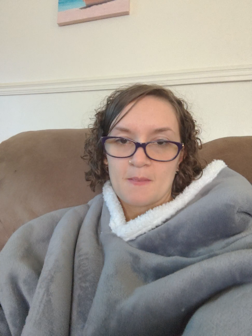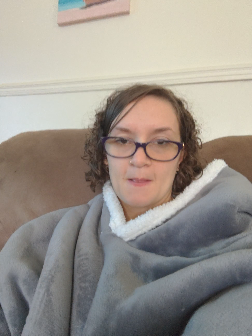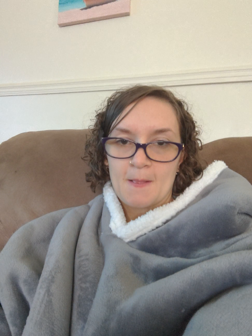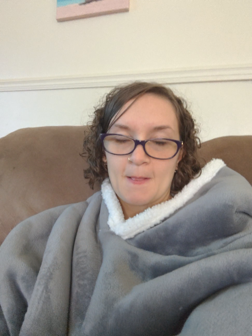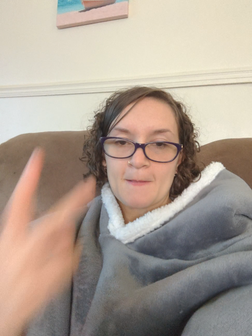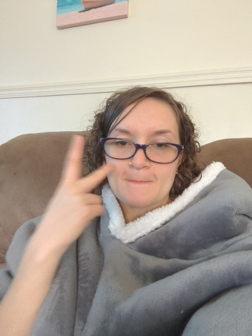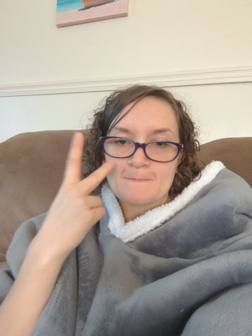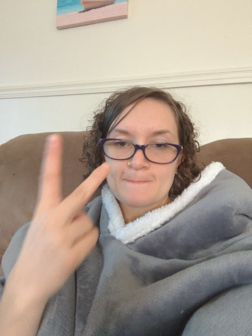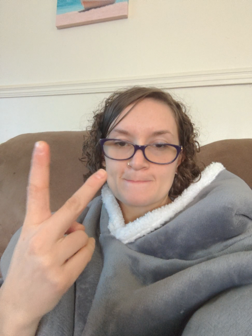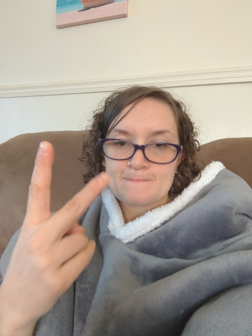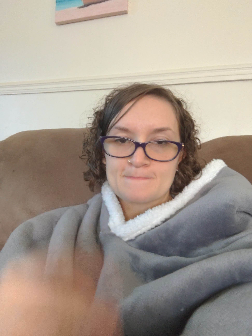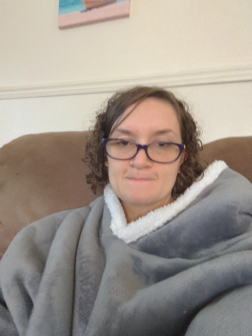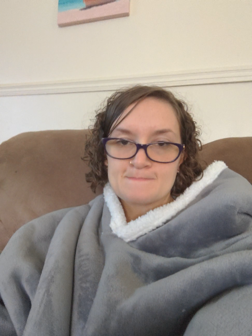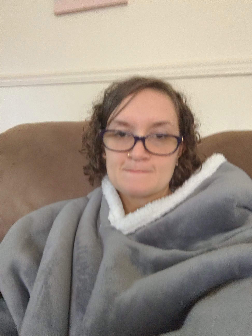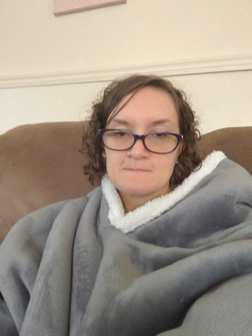see